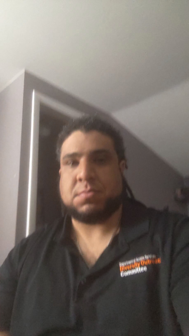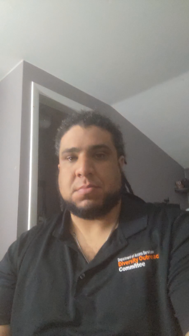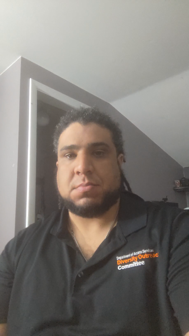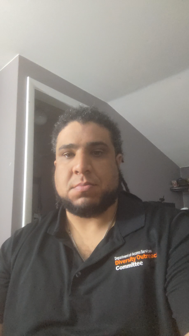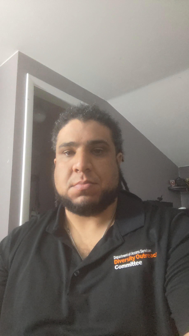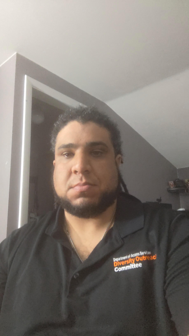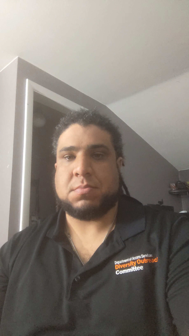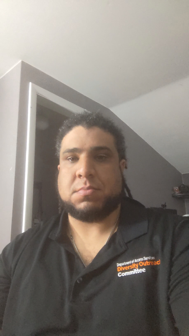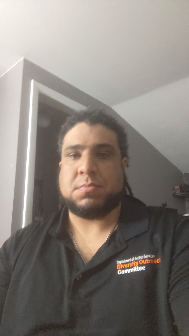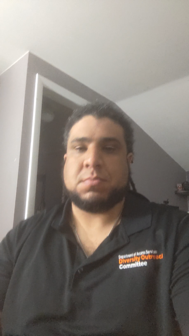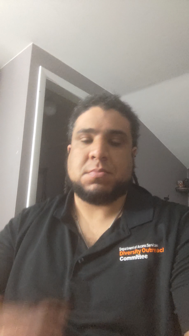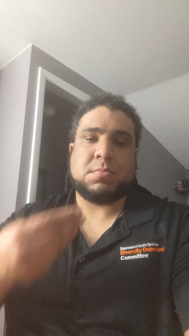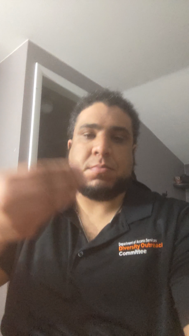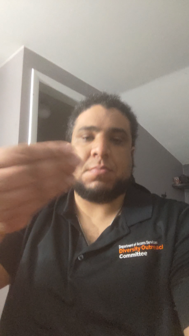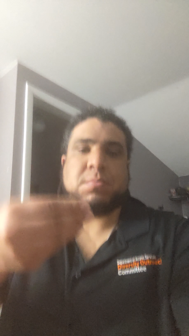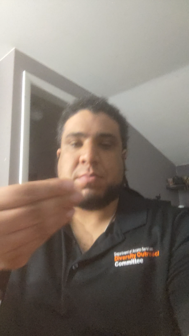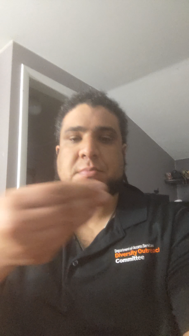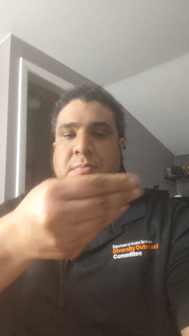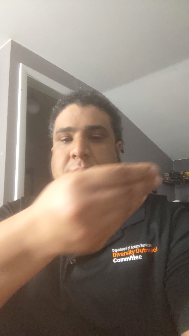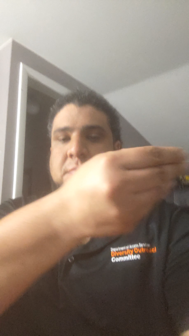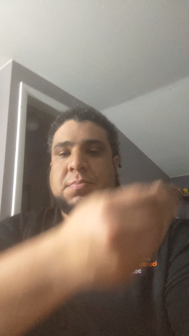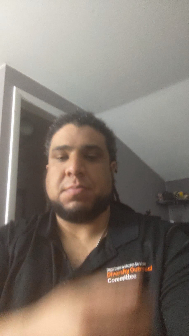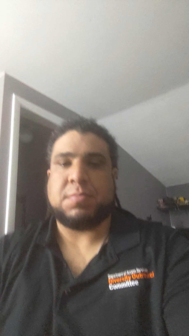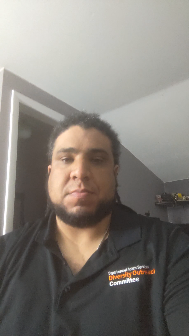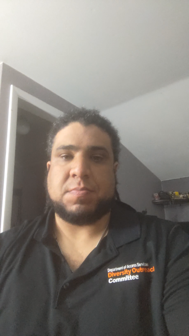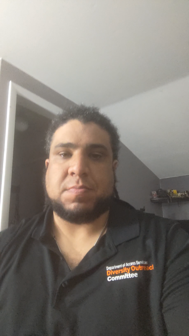shopping